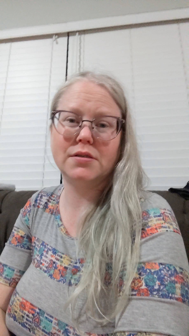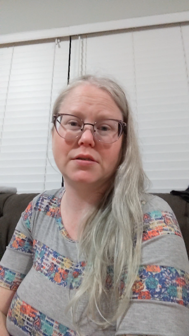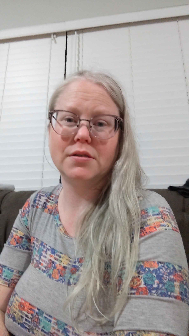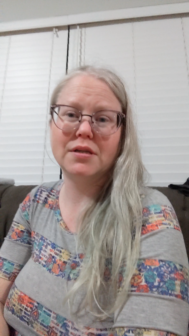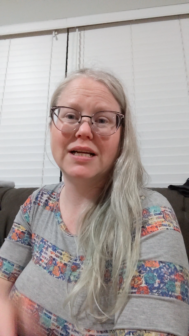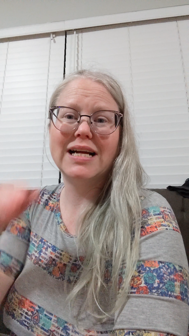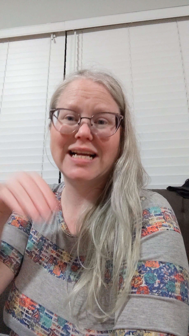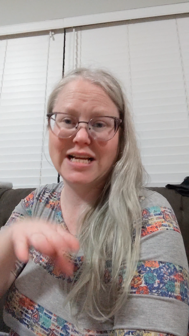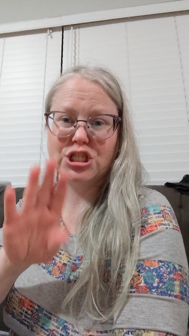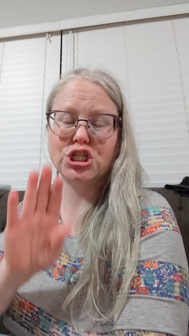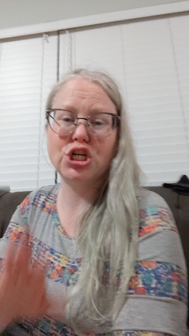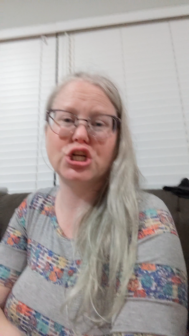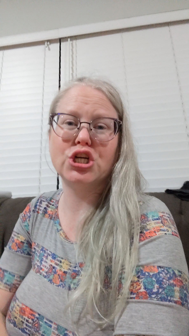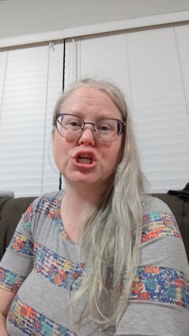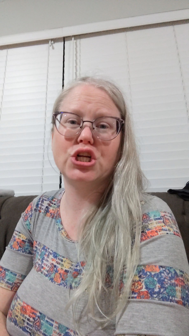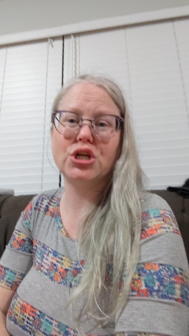enter